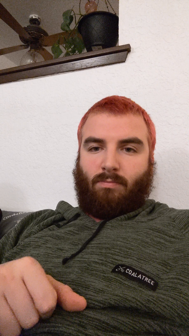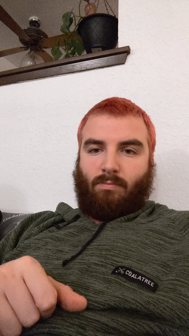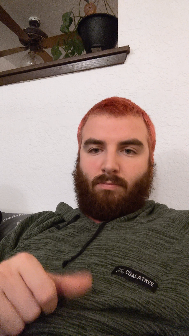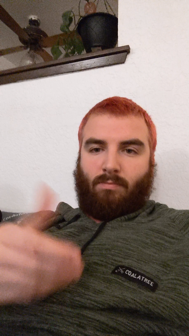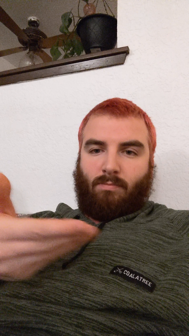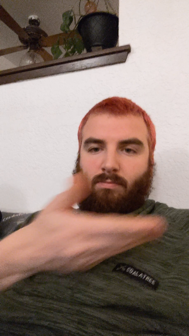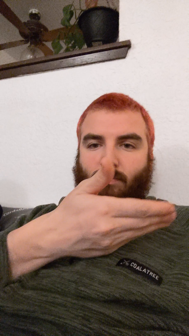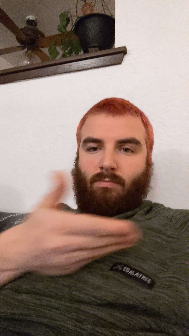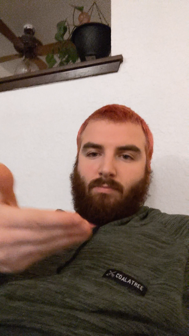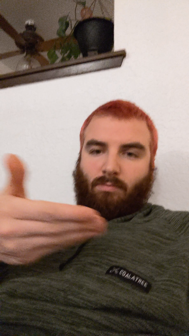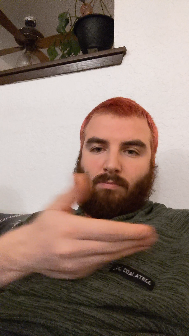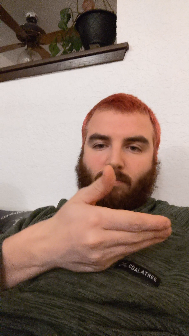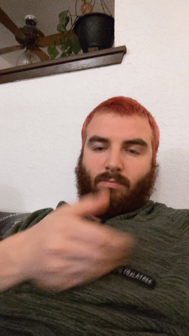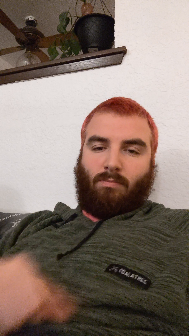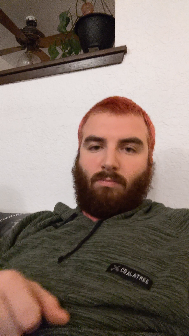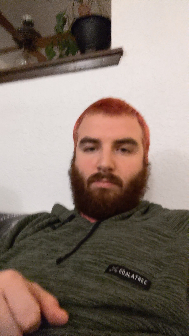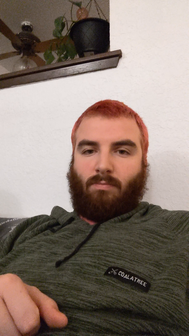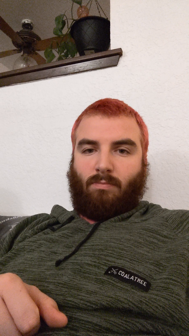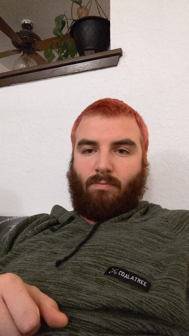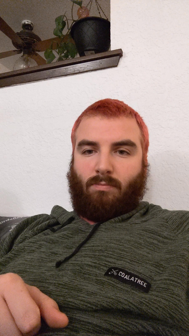baby